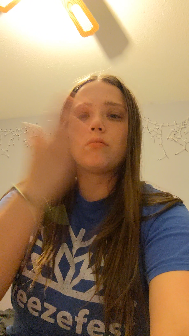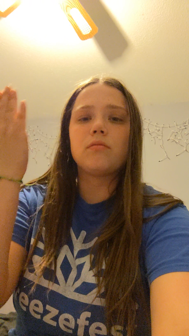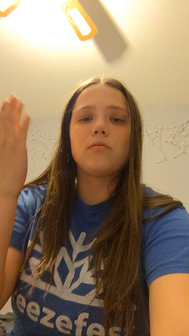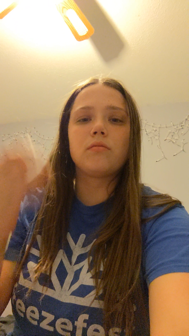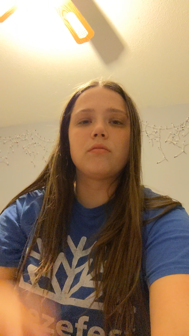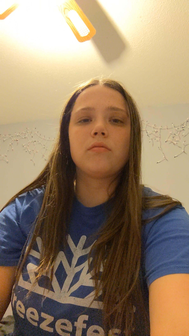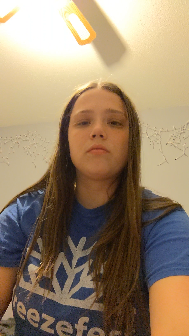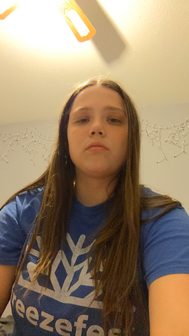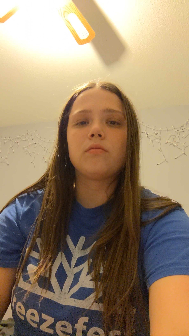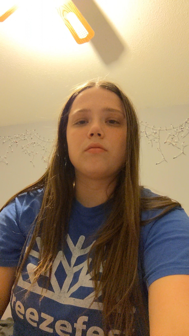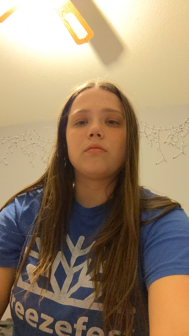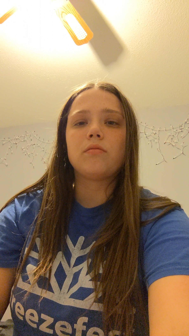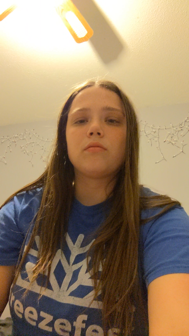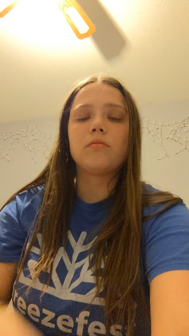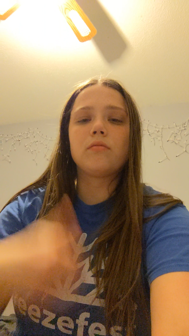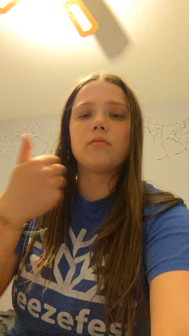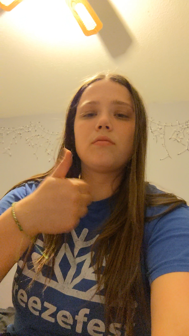help